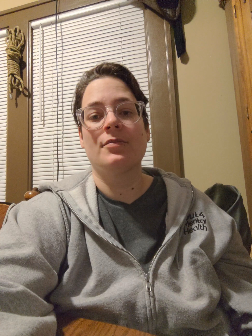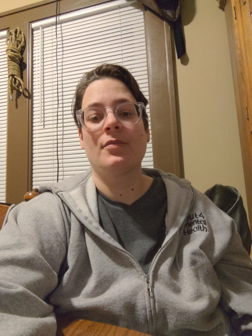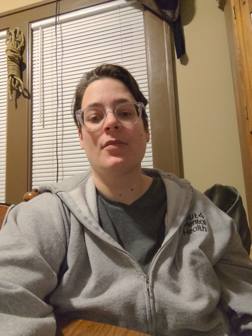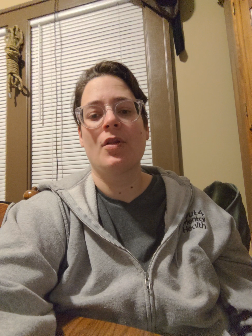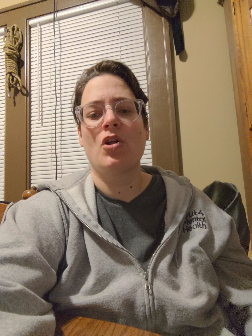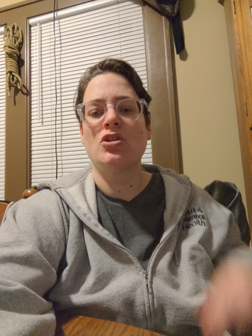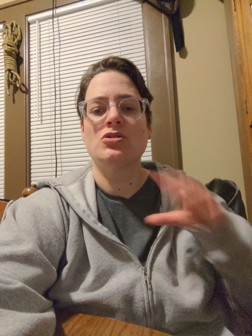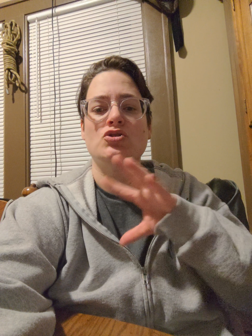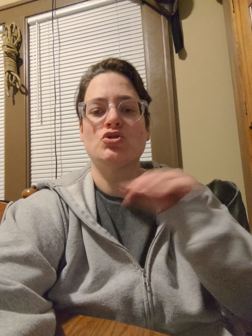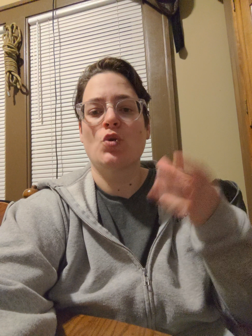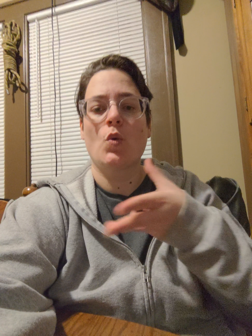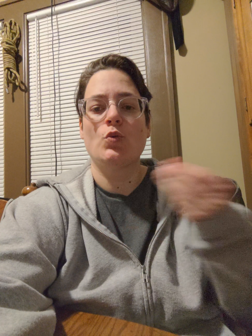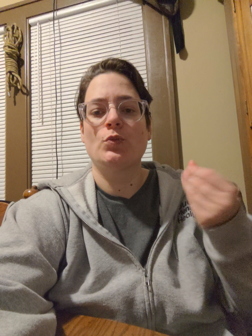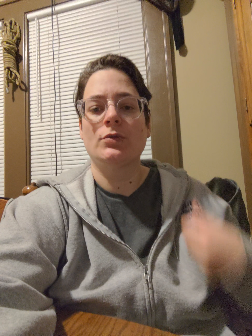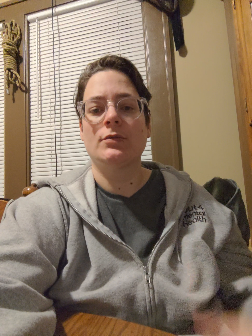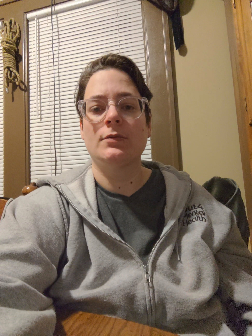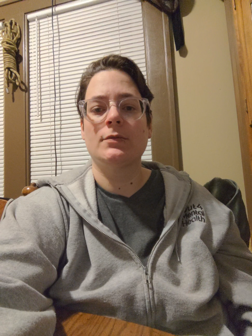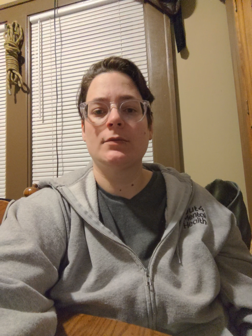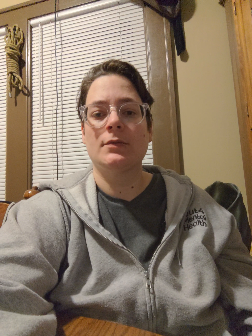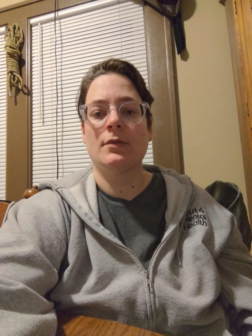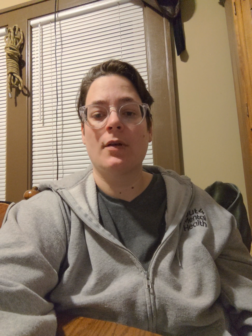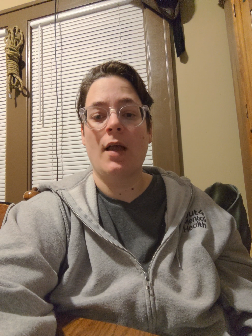story